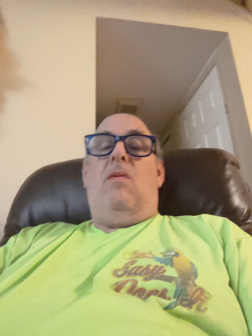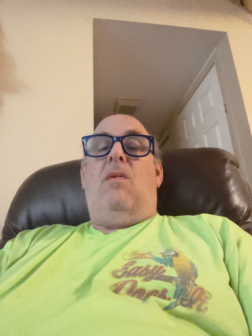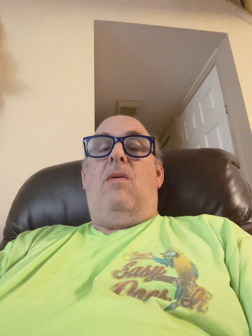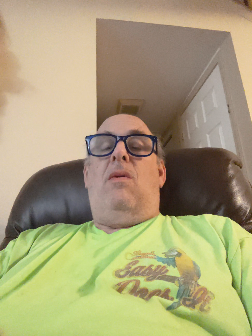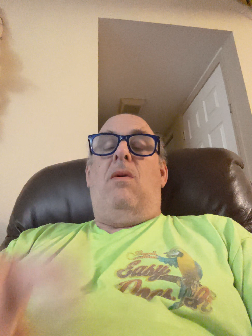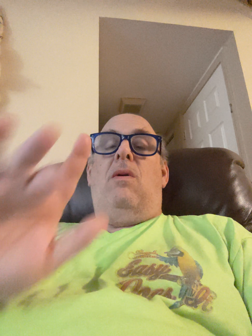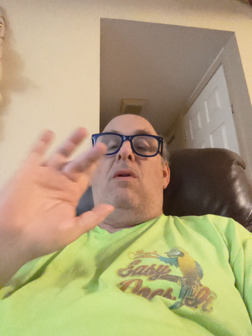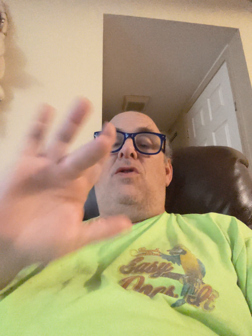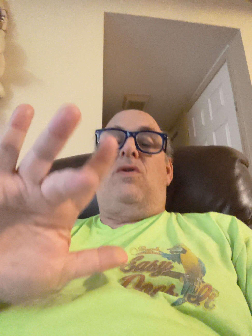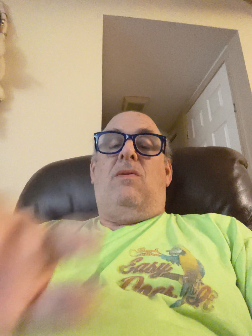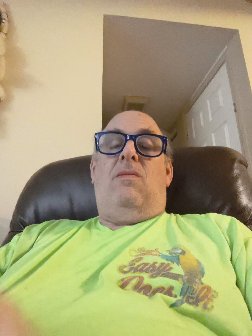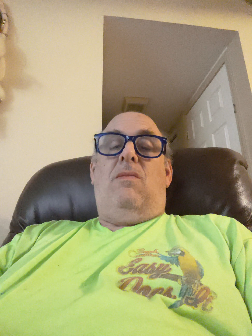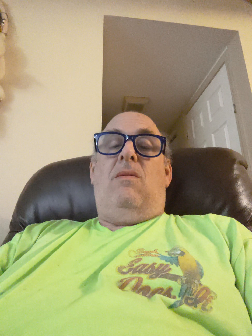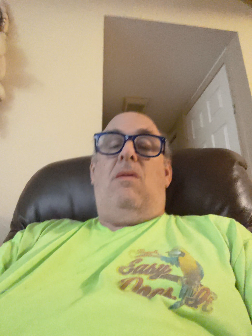touch